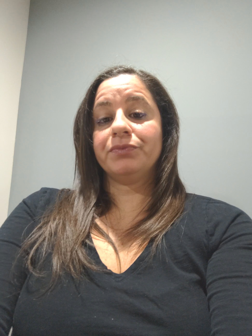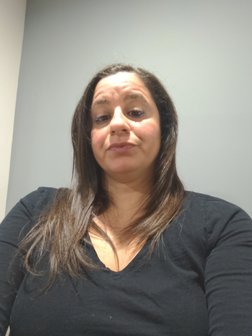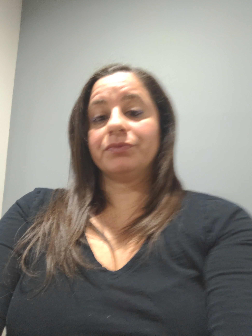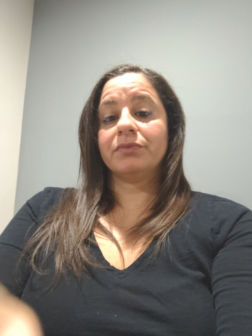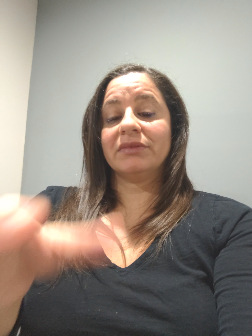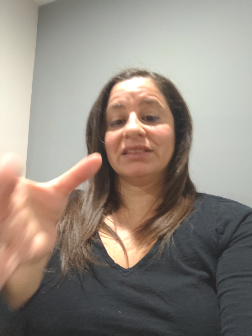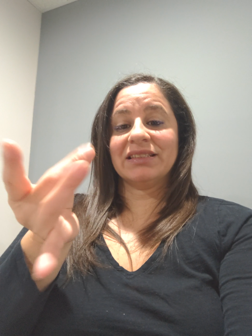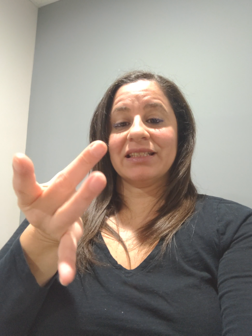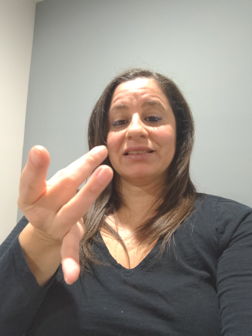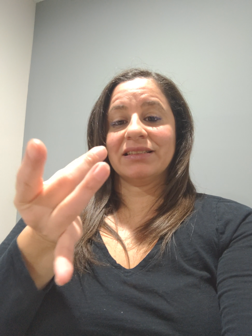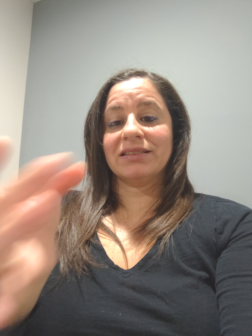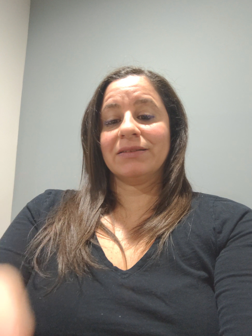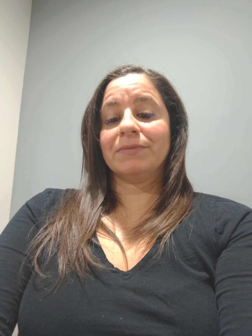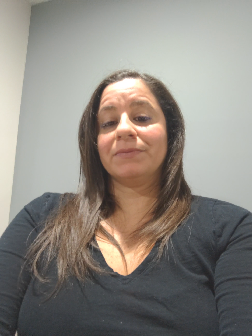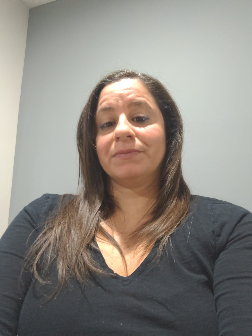sticky